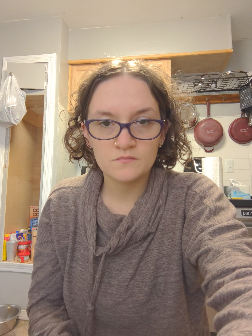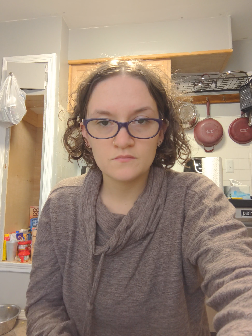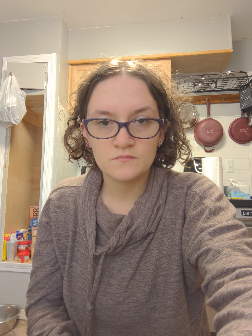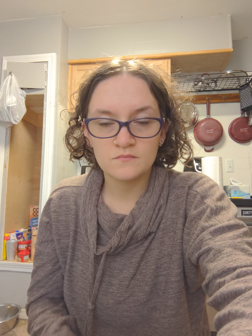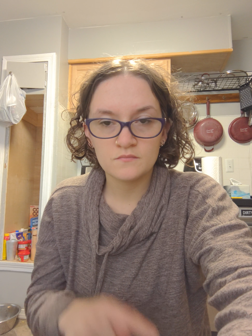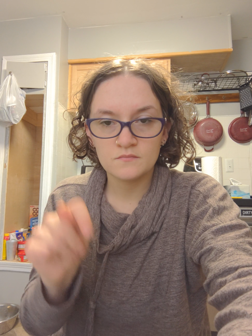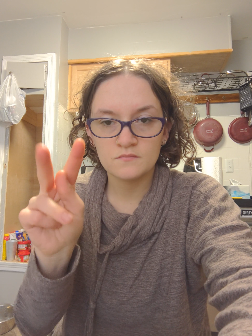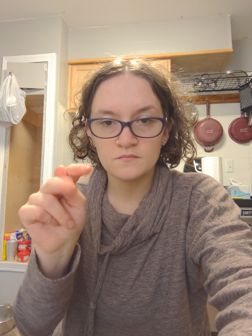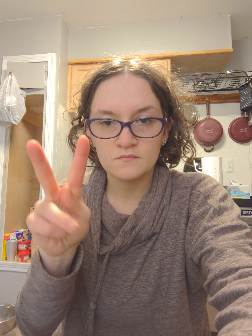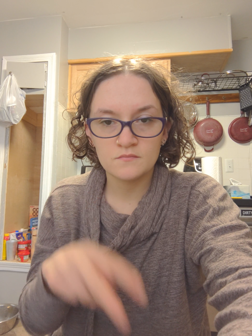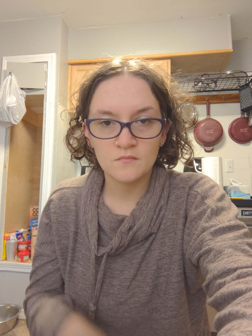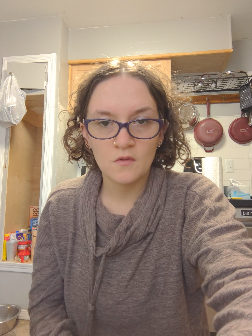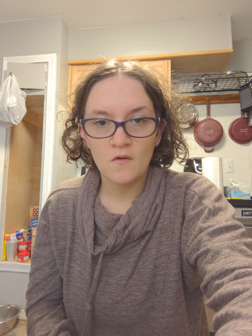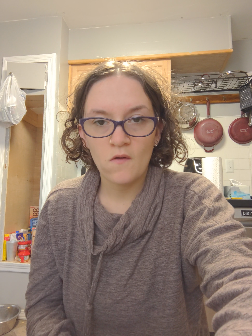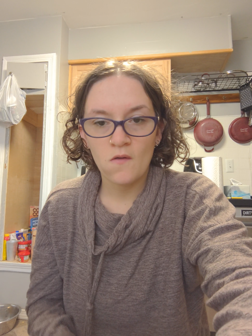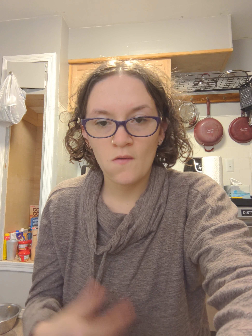TV